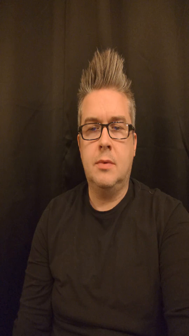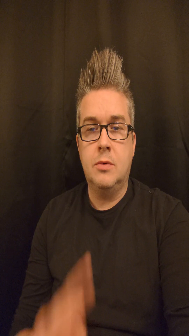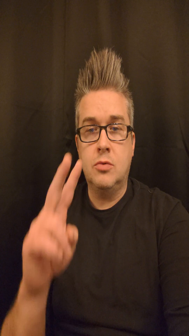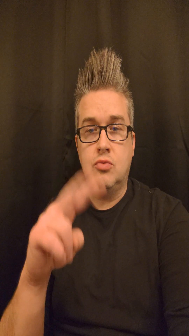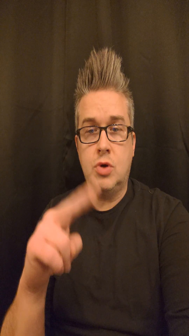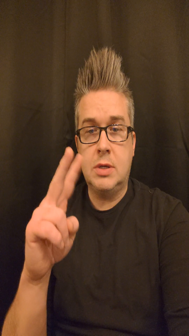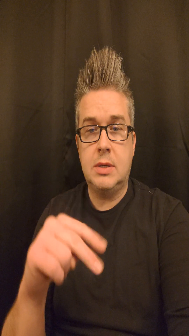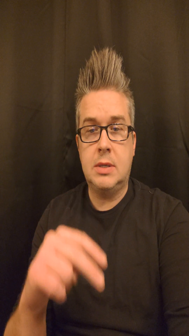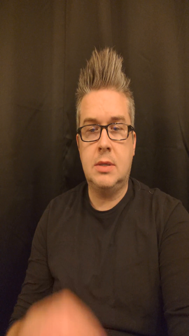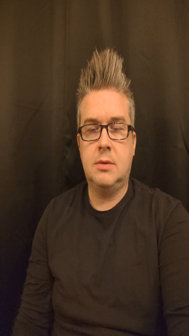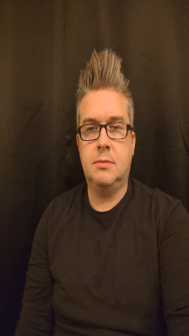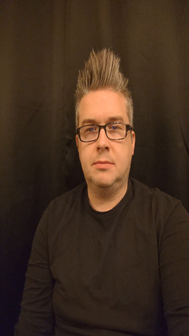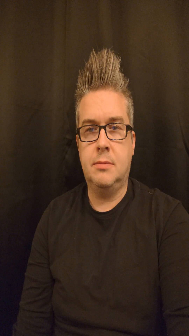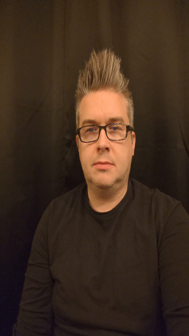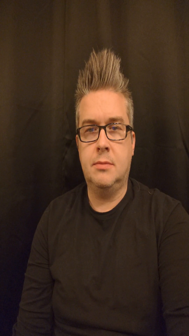read